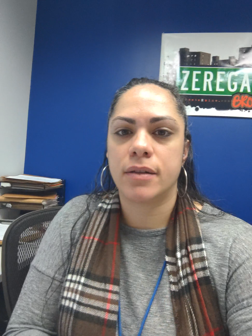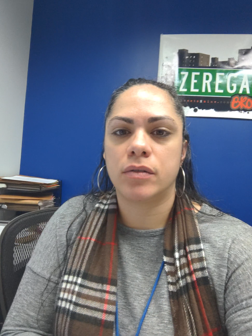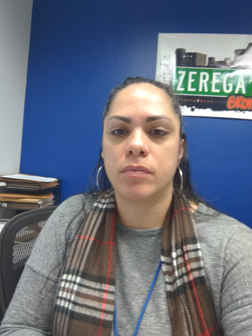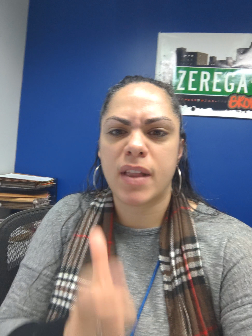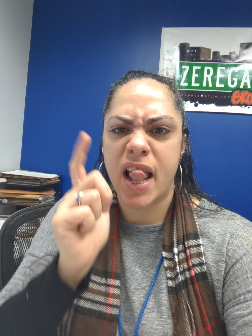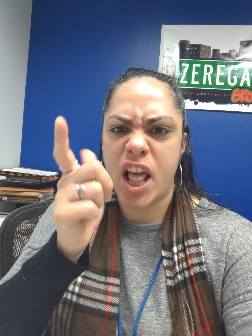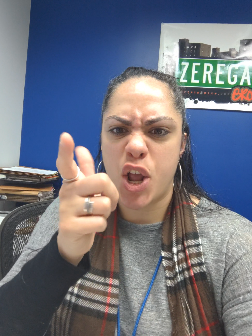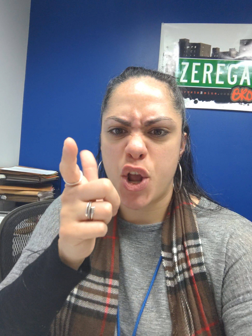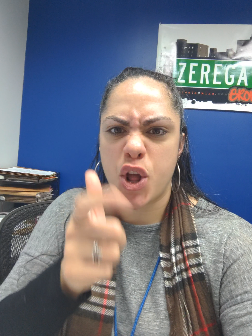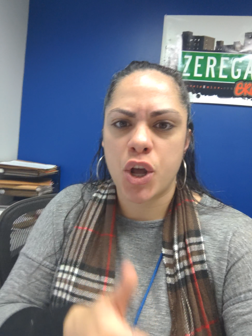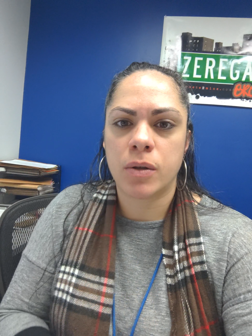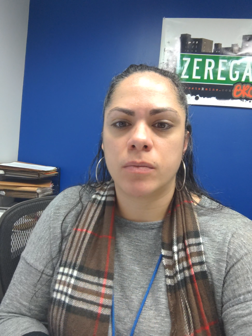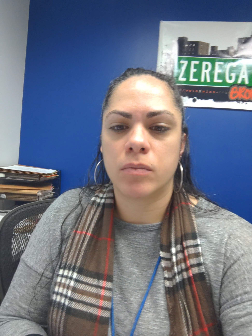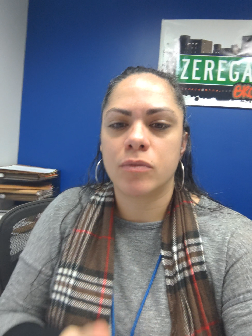later